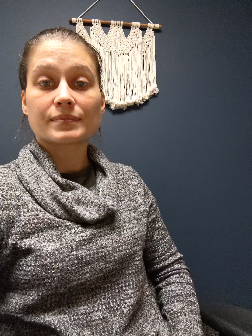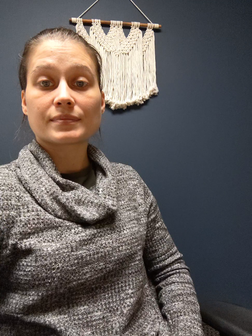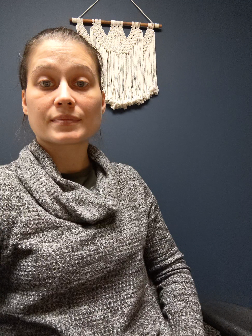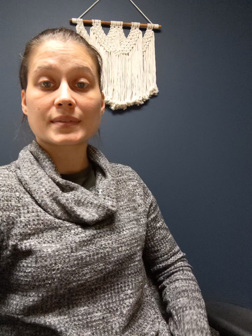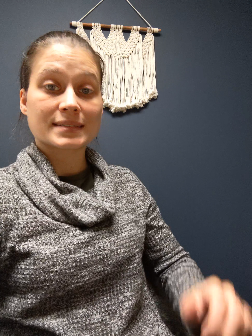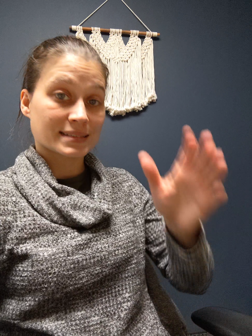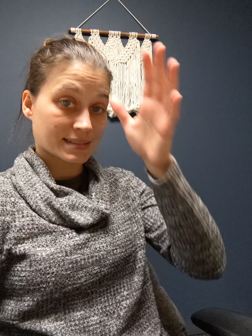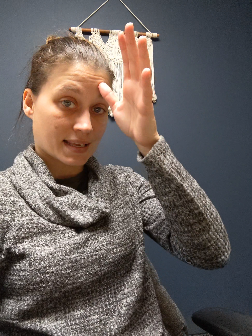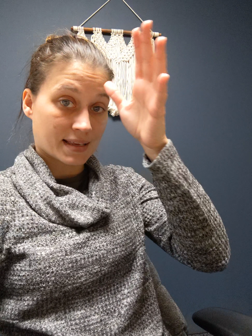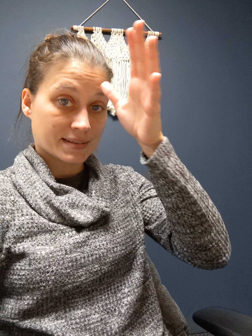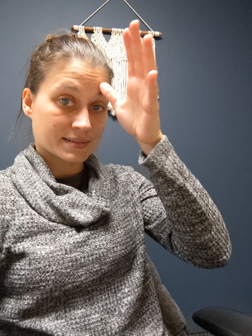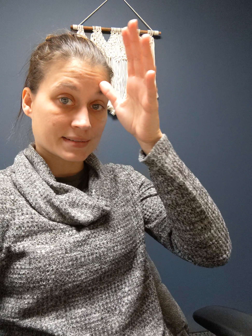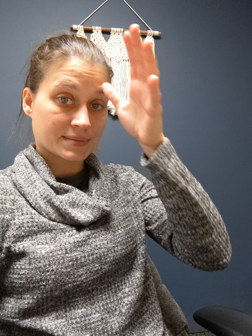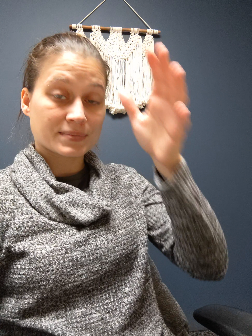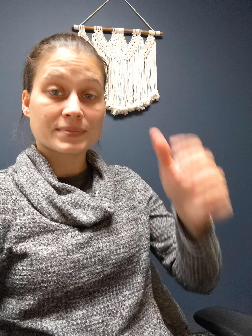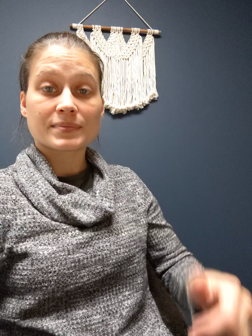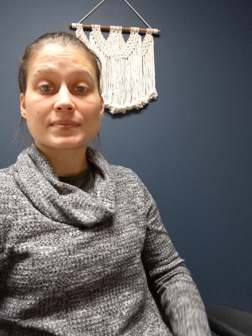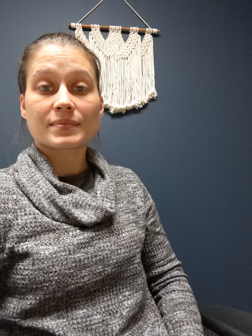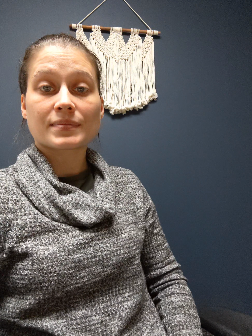dad